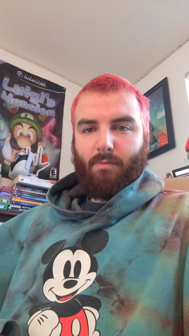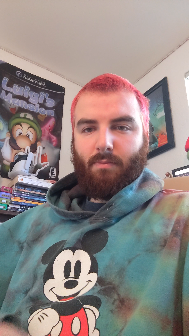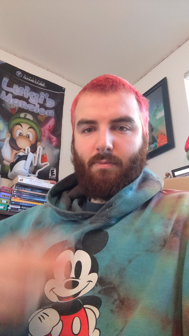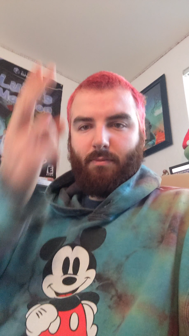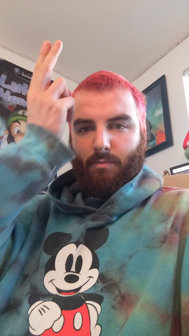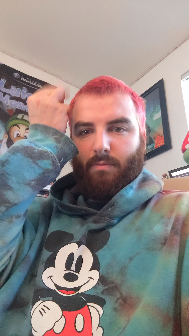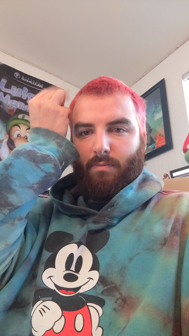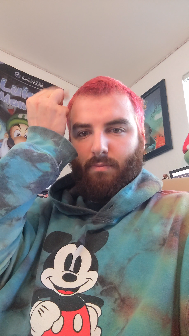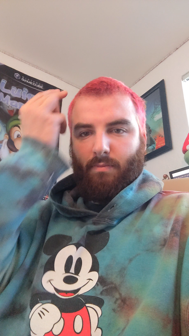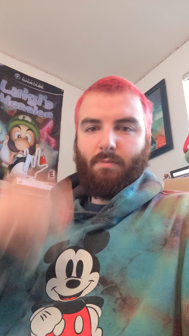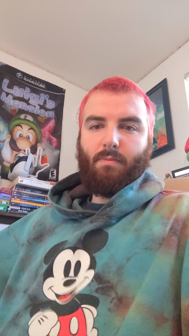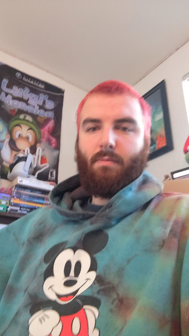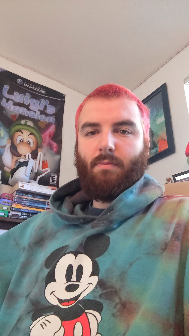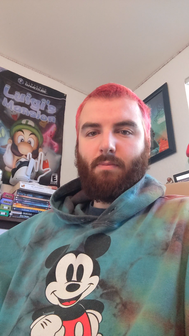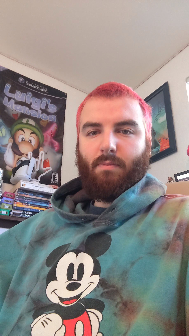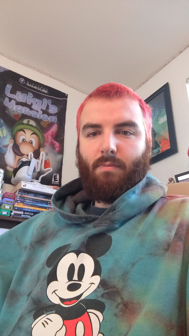bunny